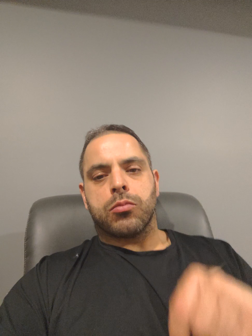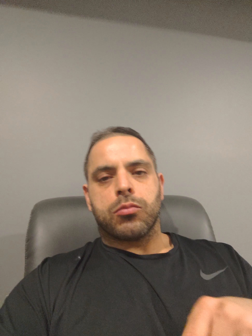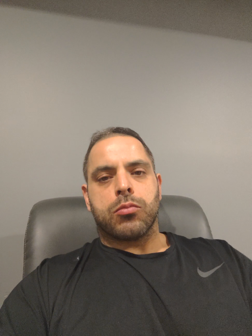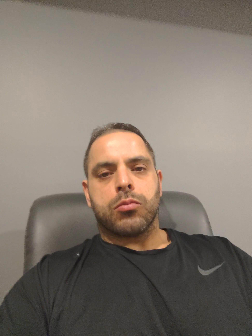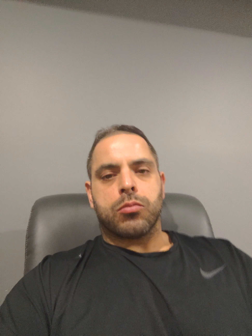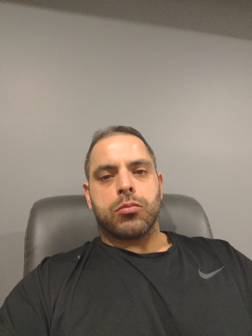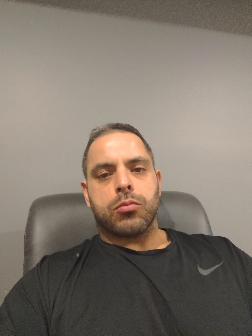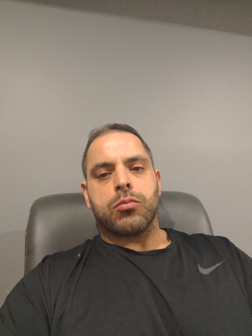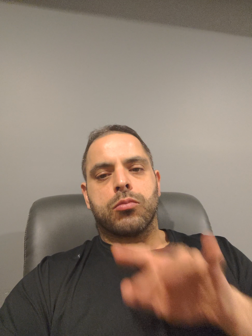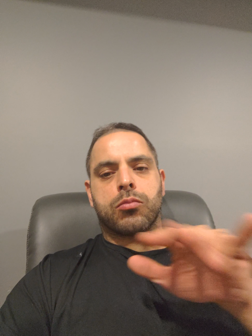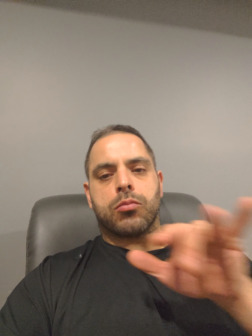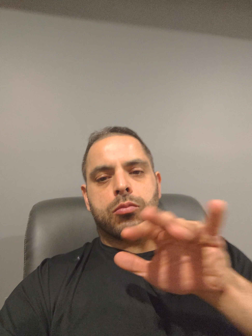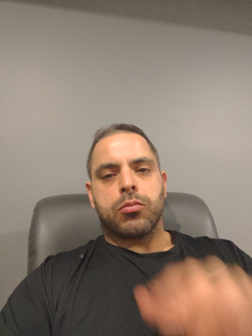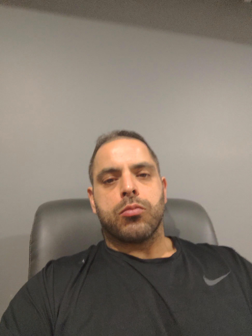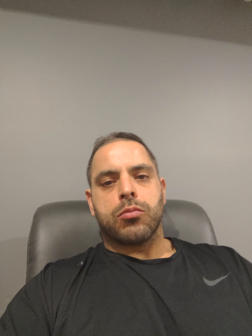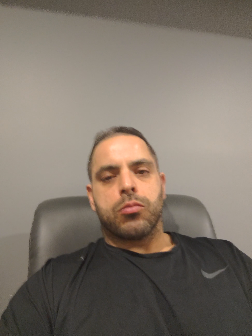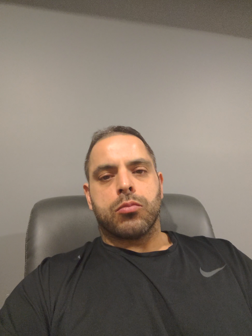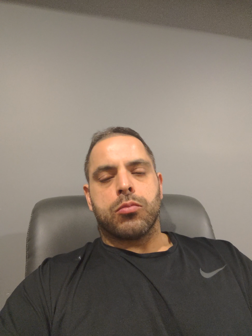finger